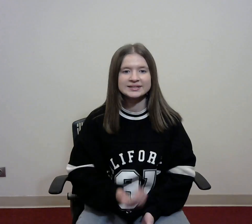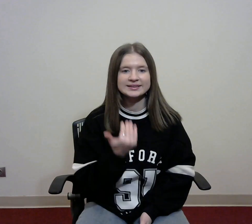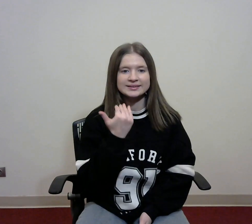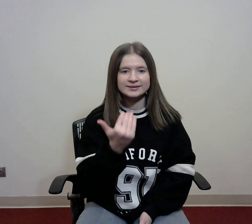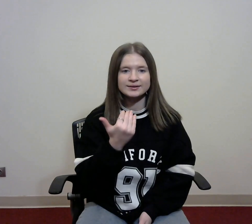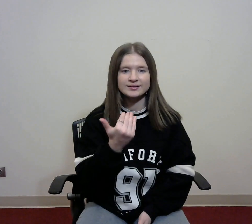siz